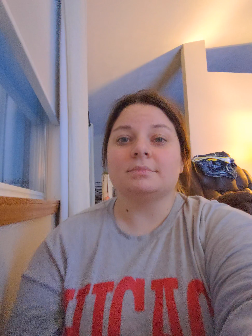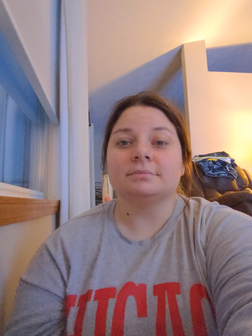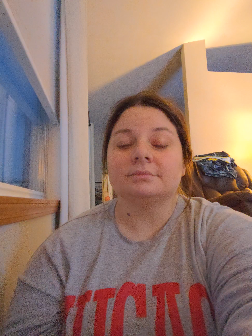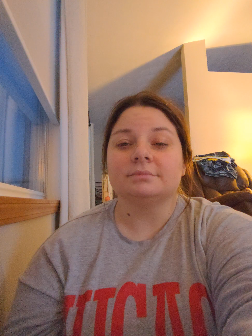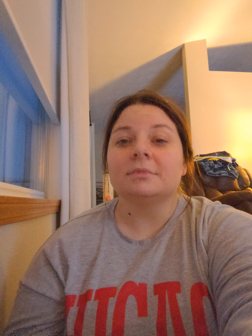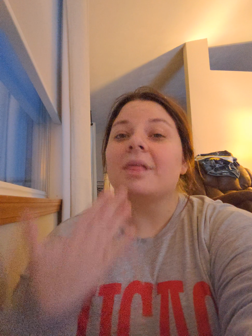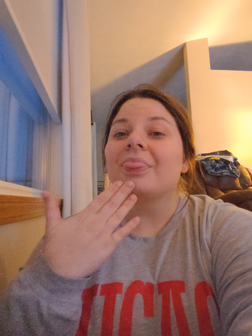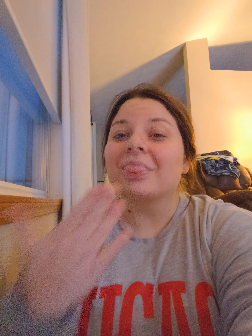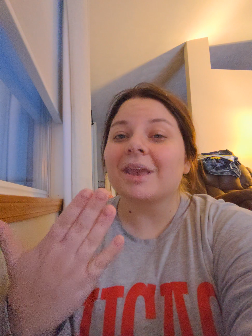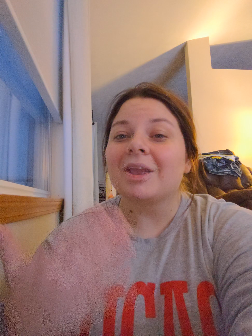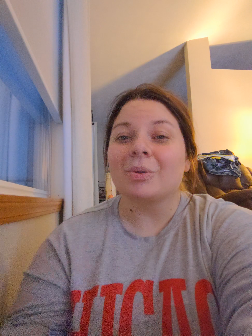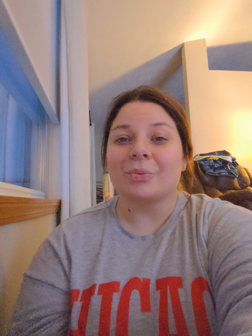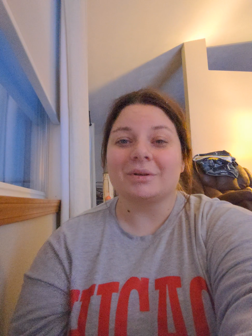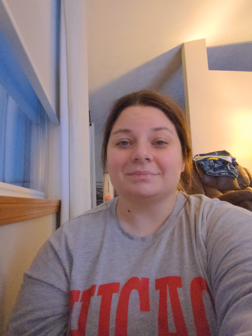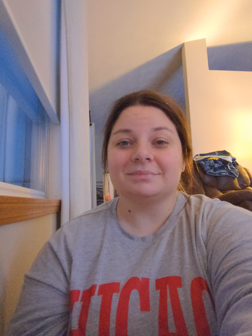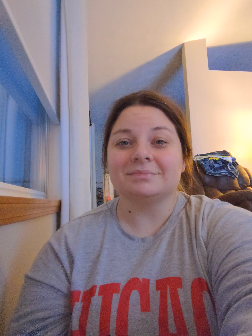thank you